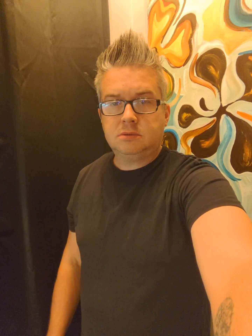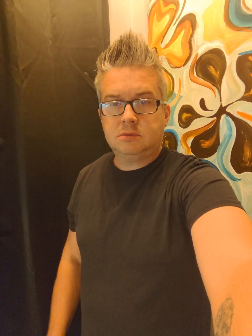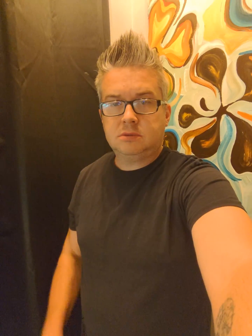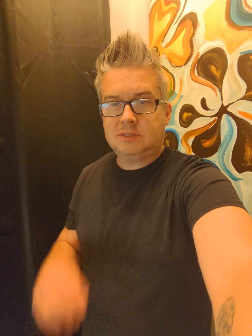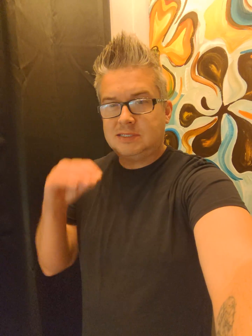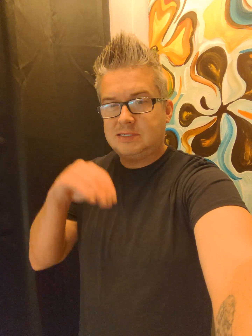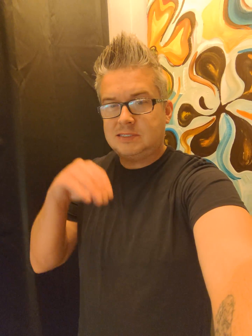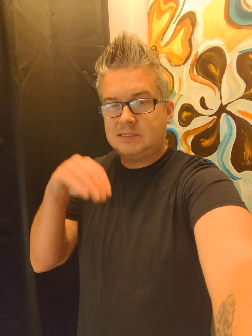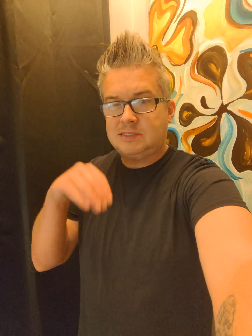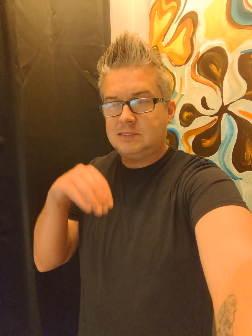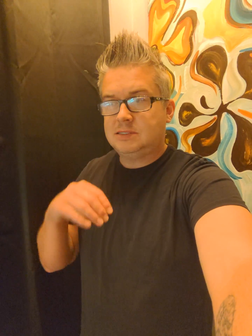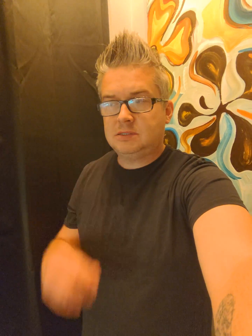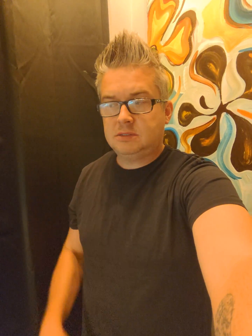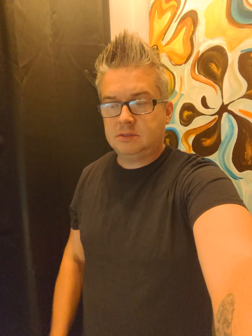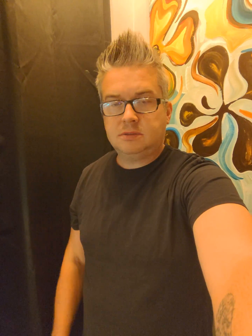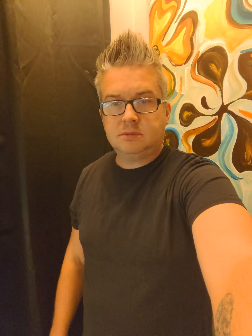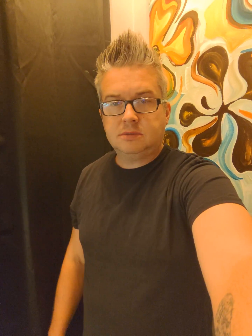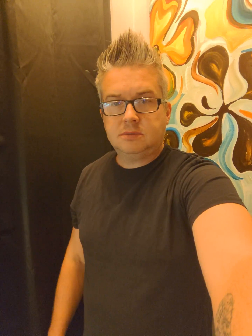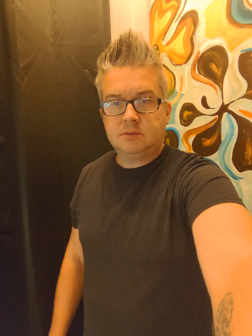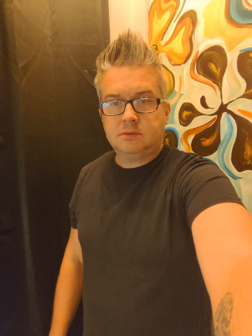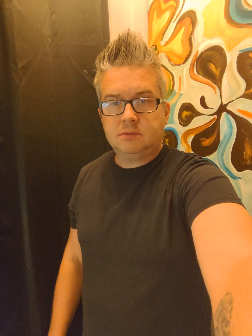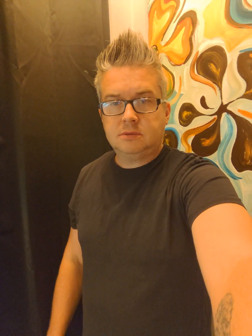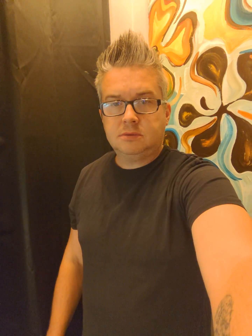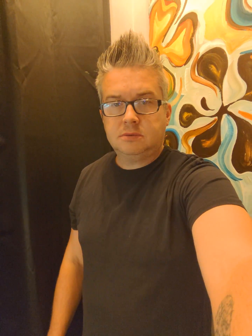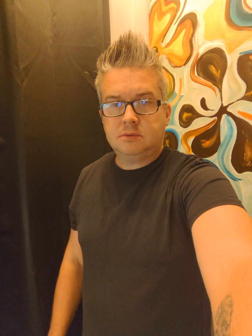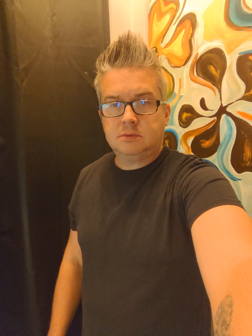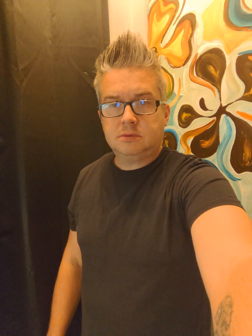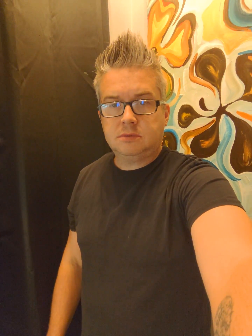inside